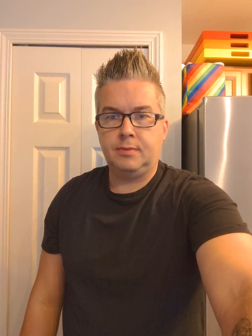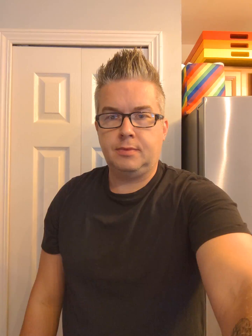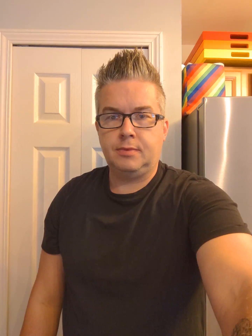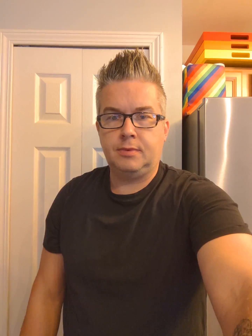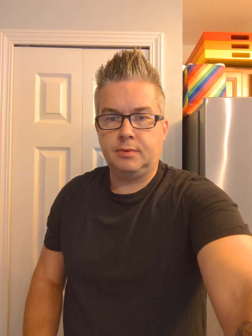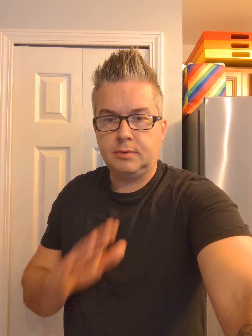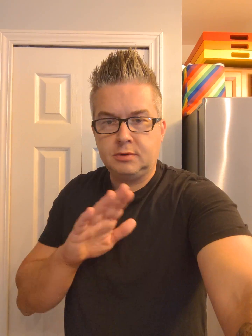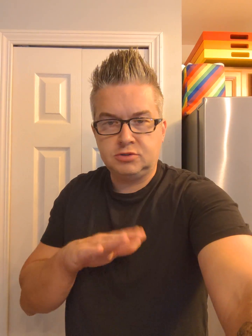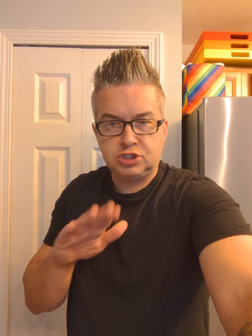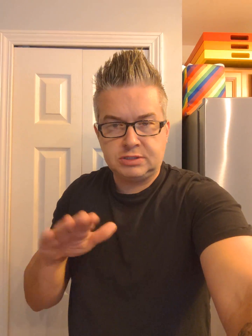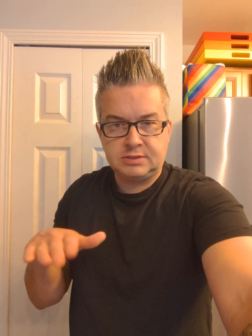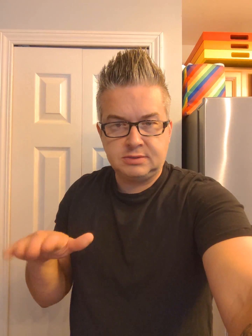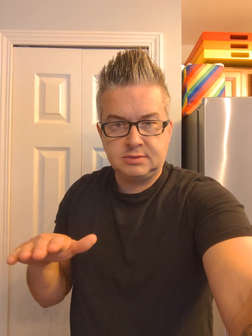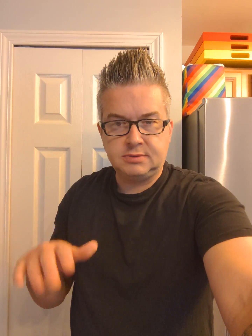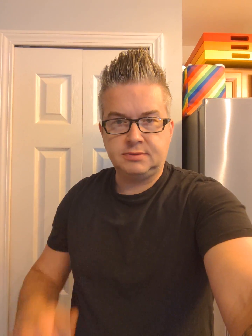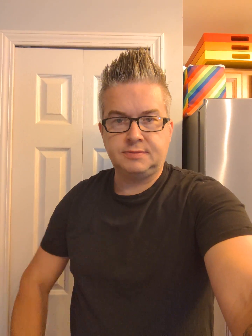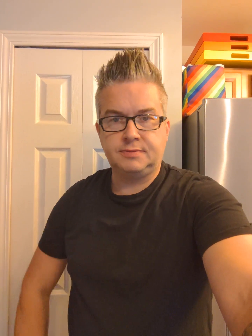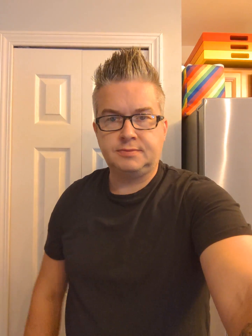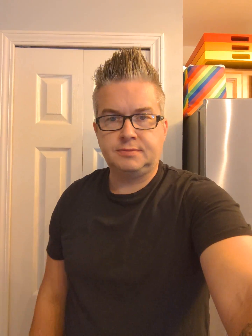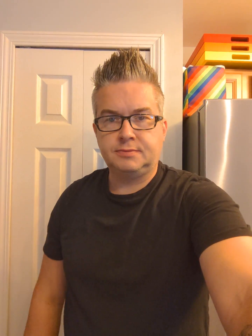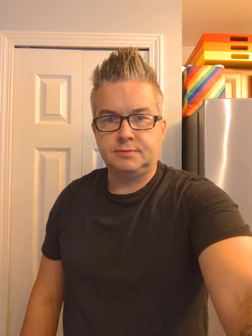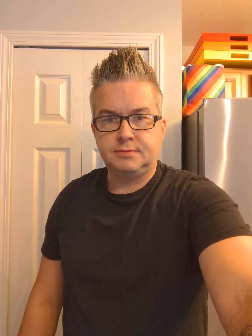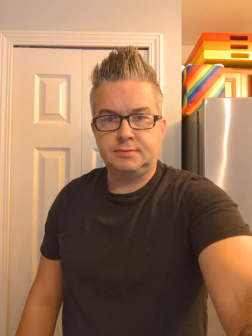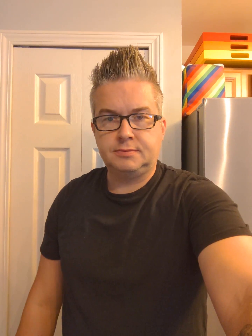children